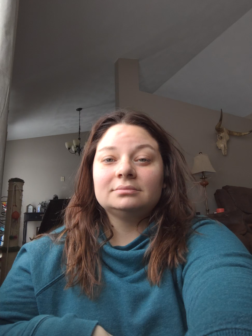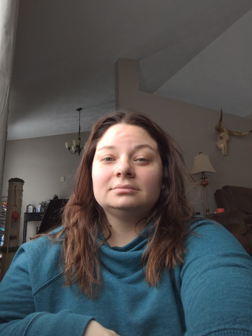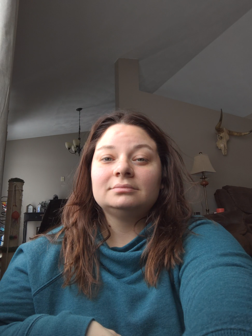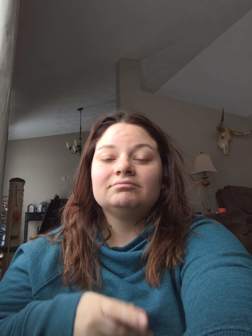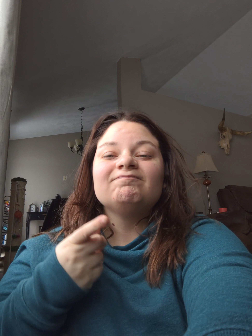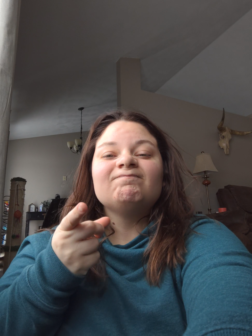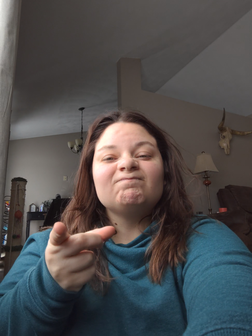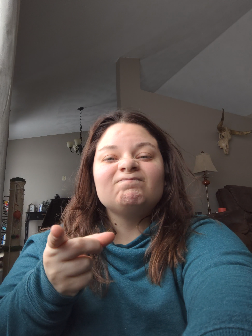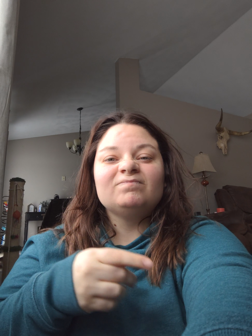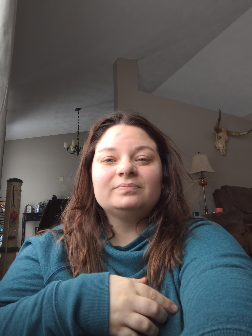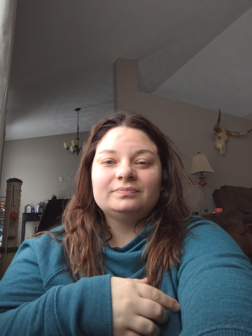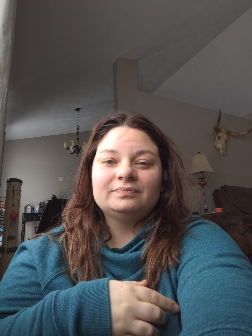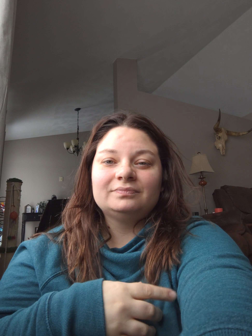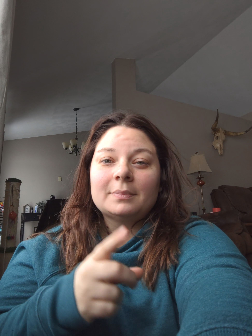he/she/it